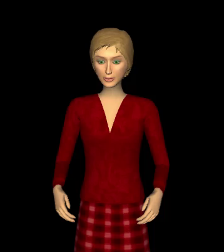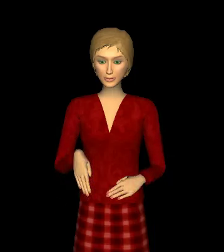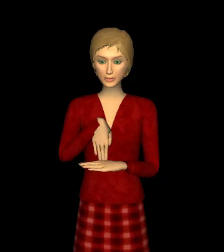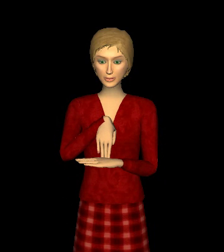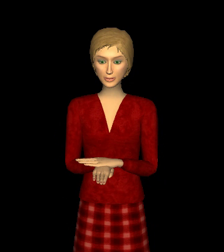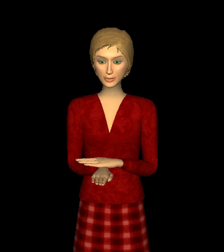قبو